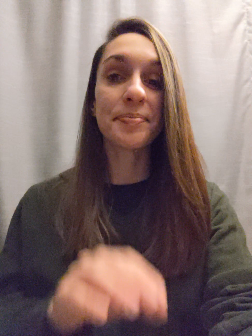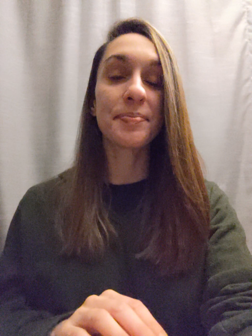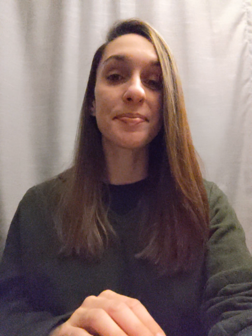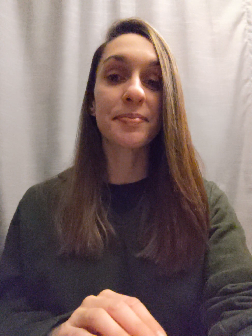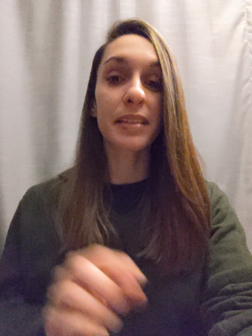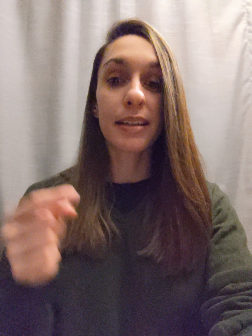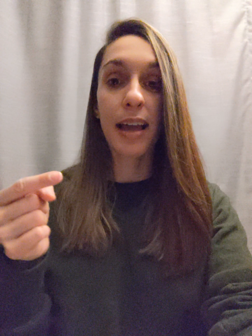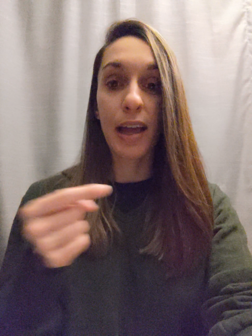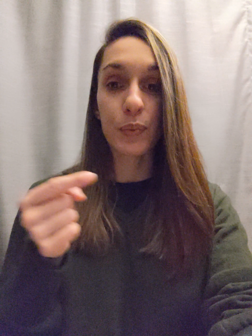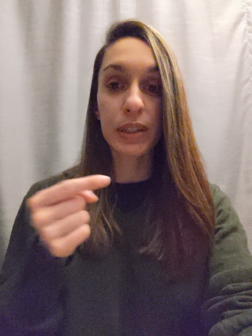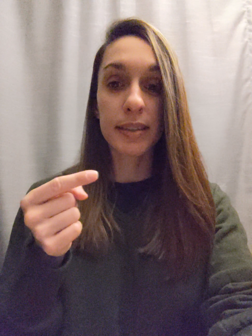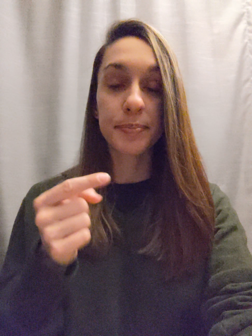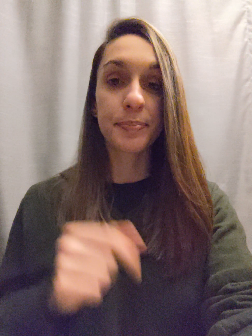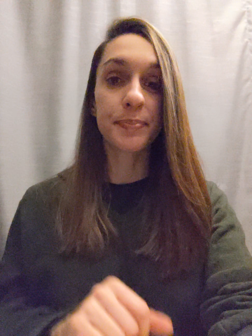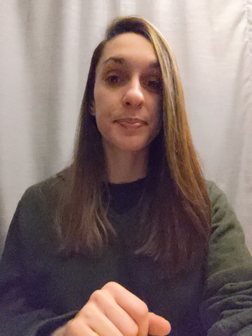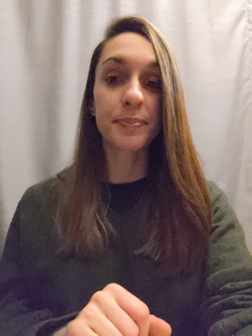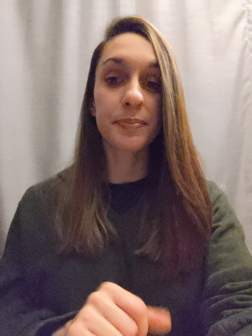owie